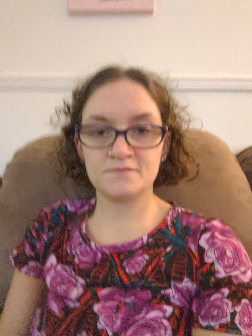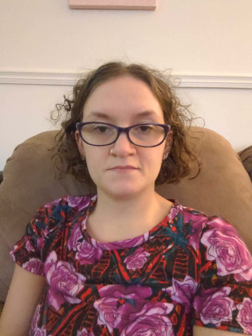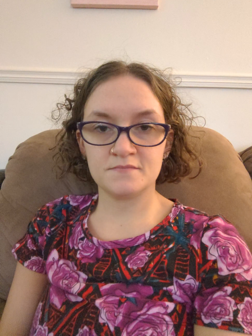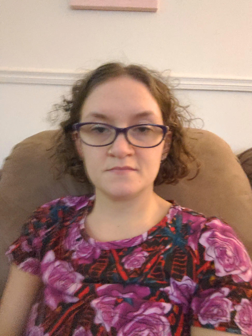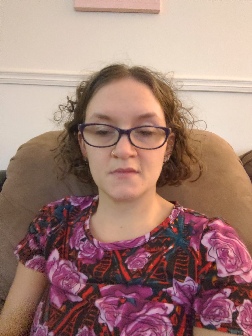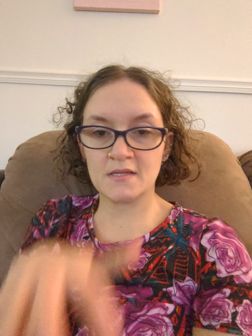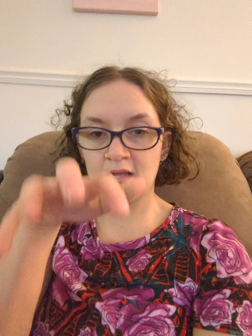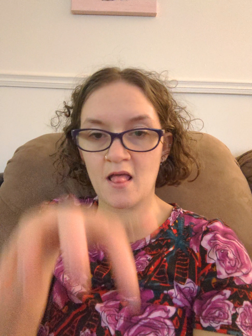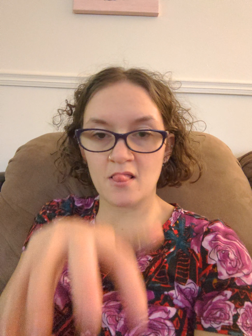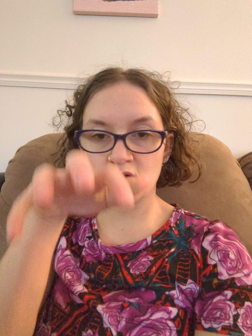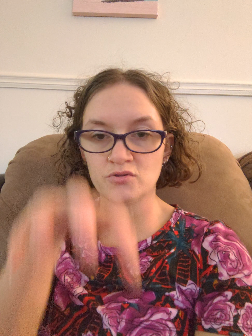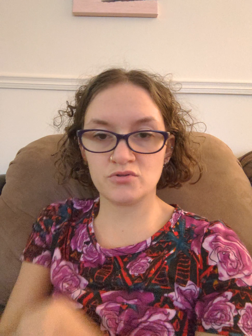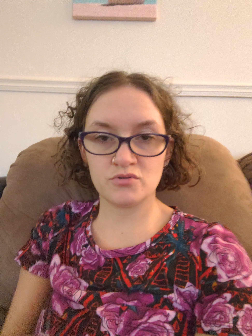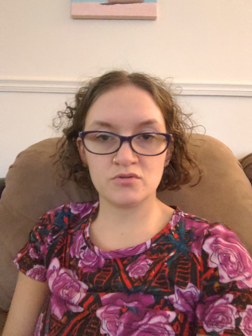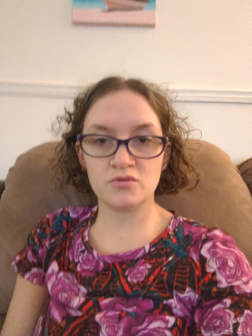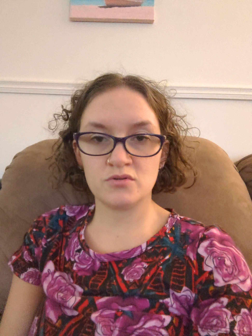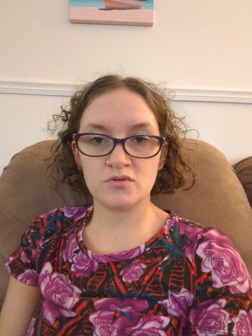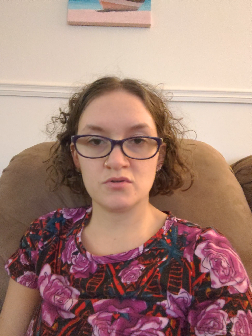alligator